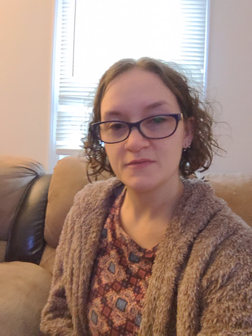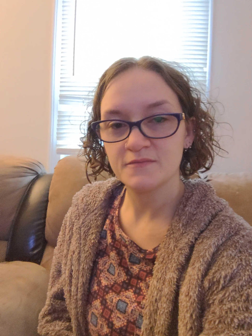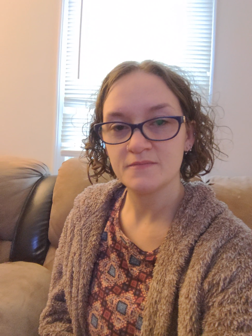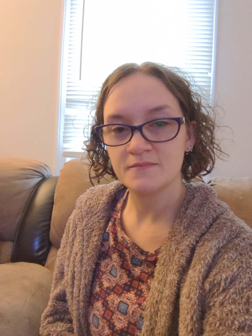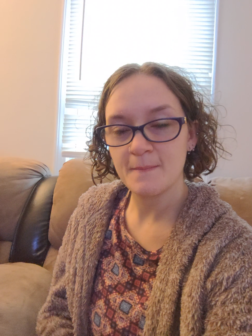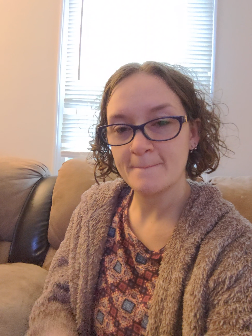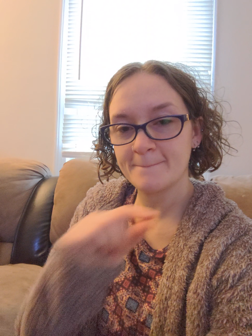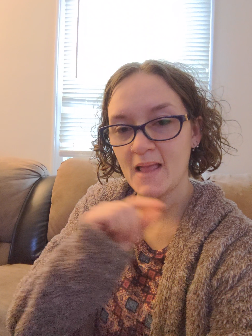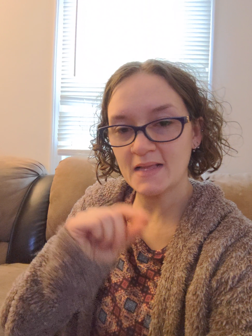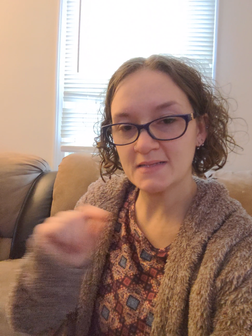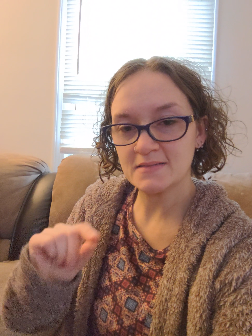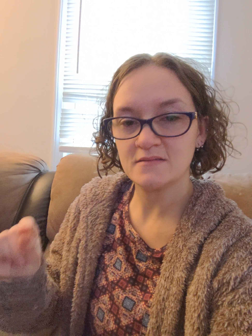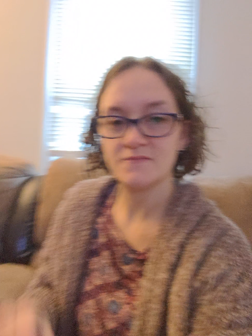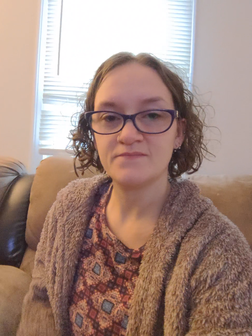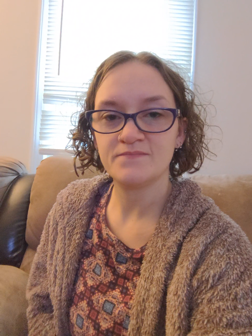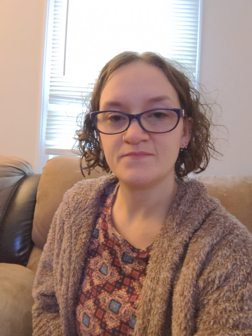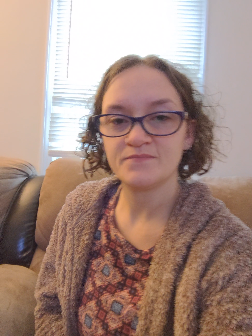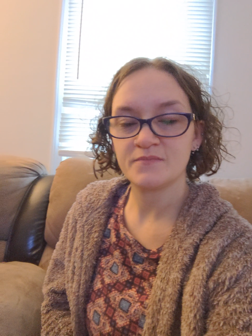pen